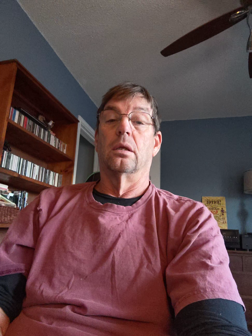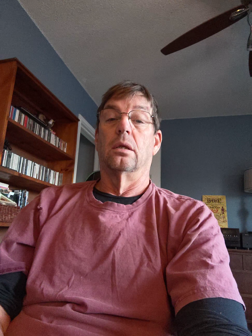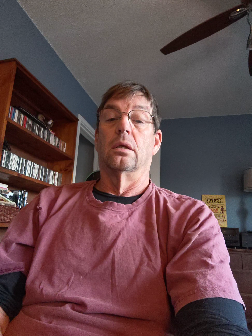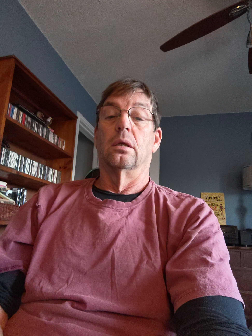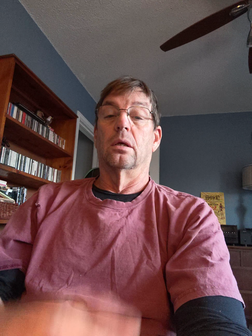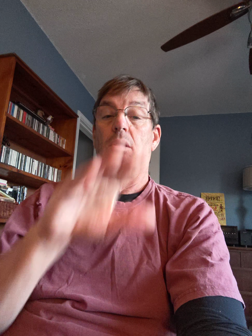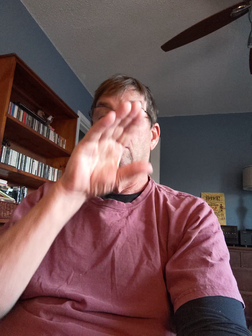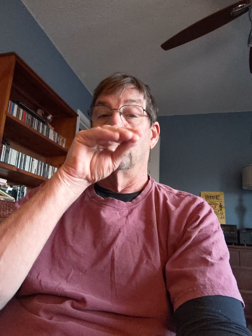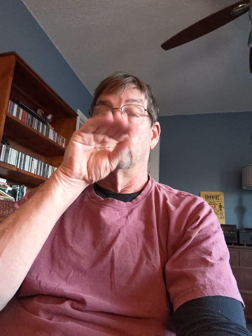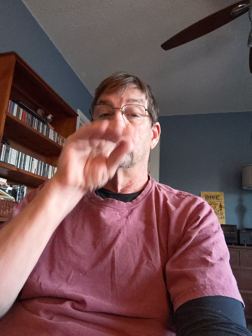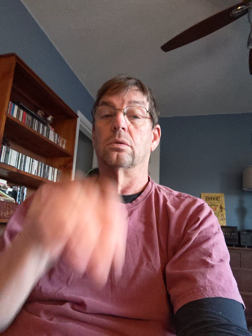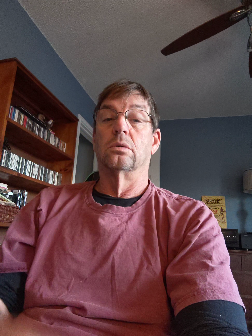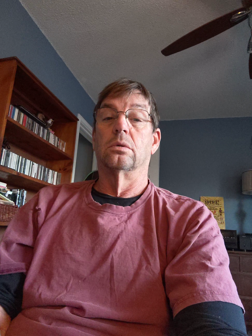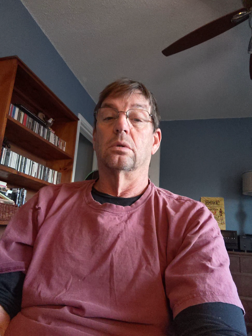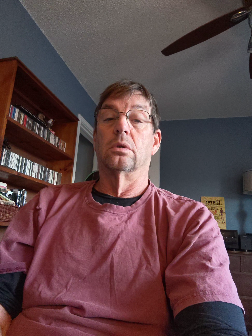goose